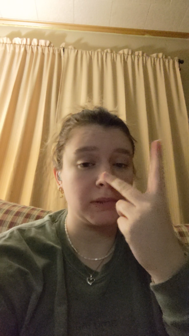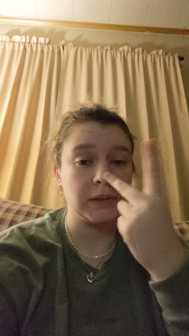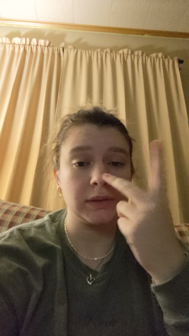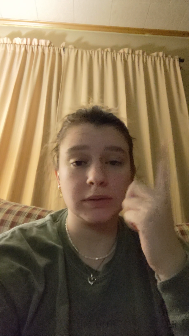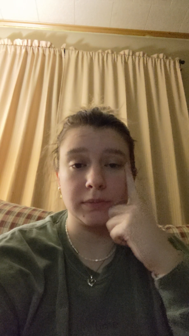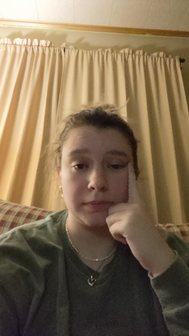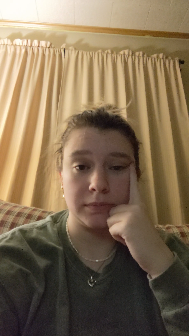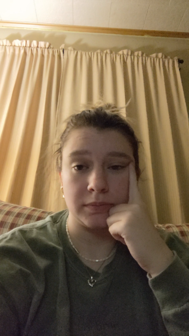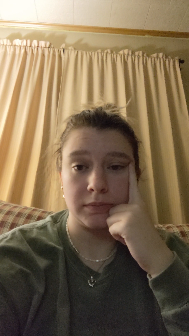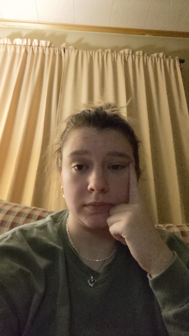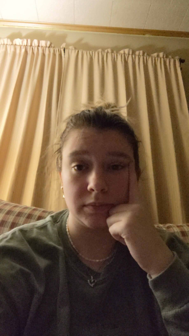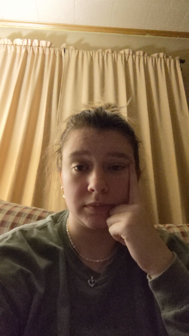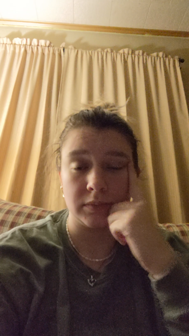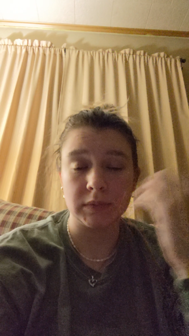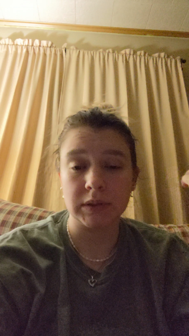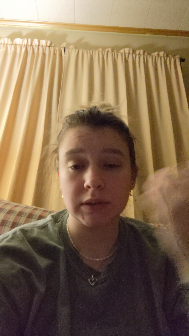day